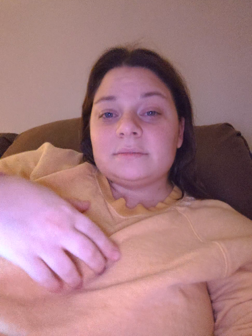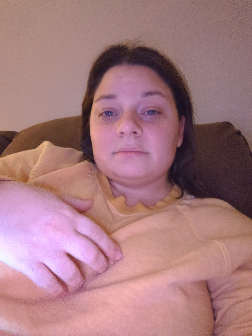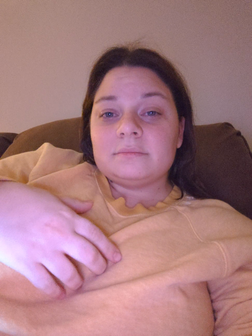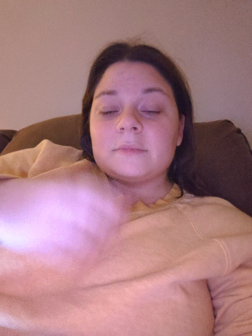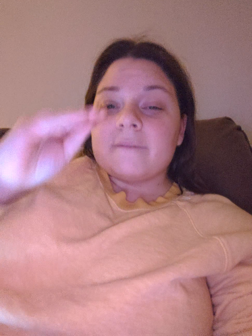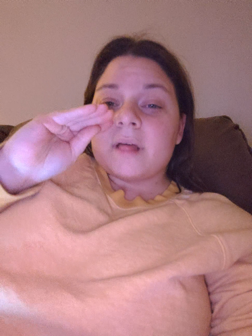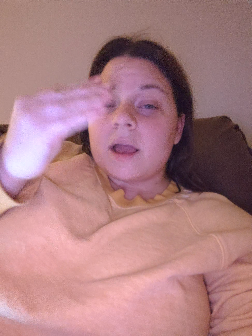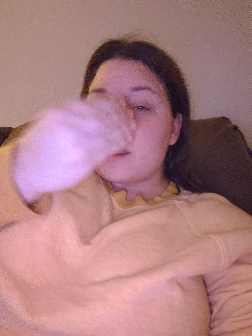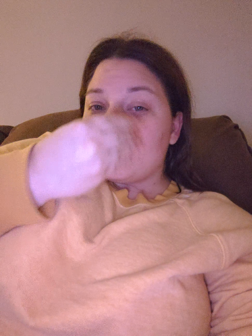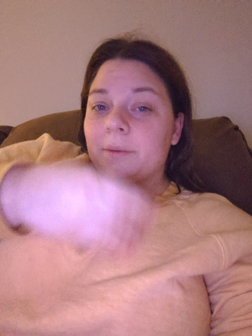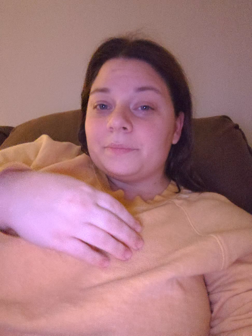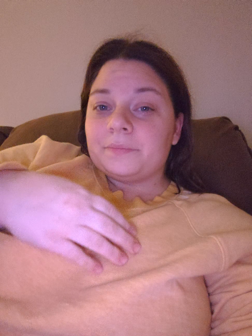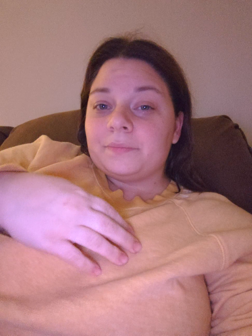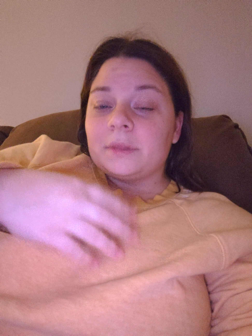flower